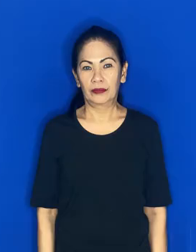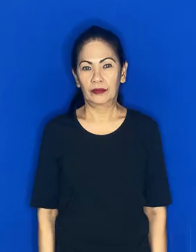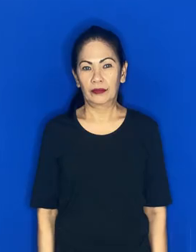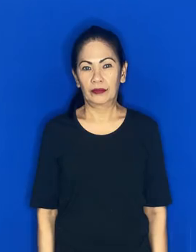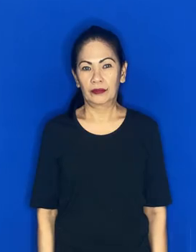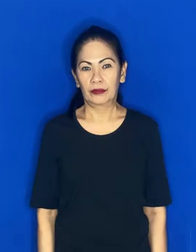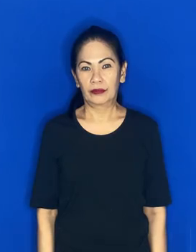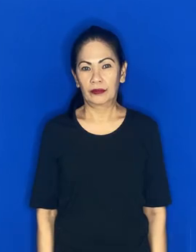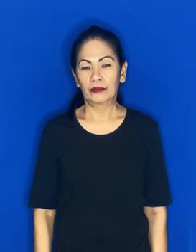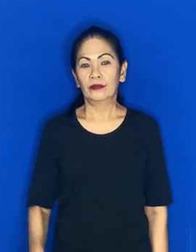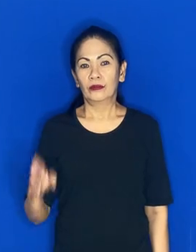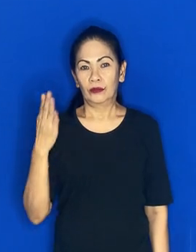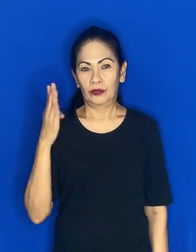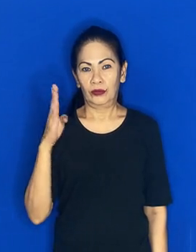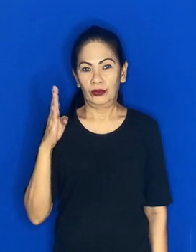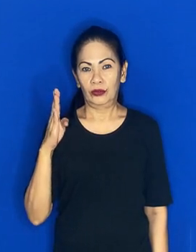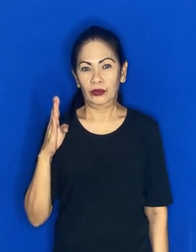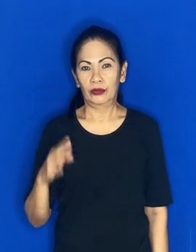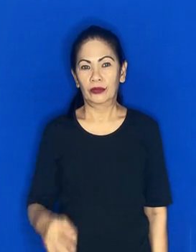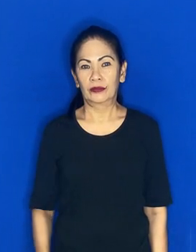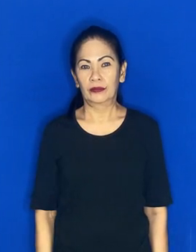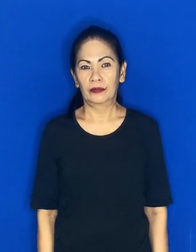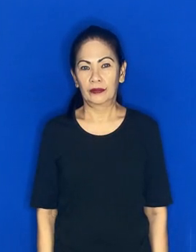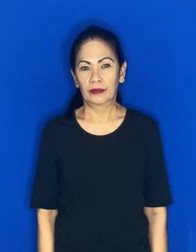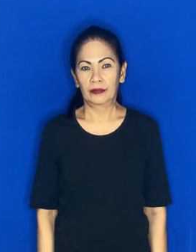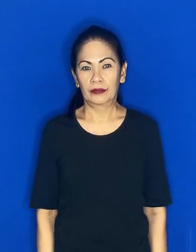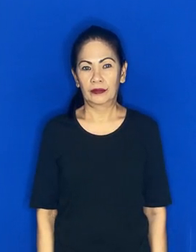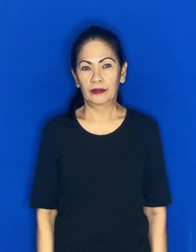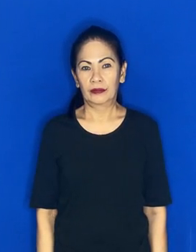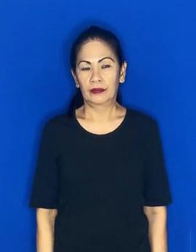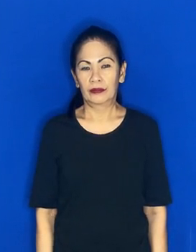blue